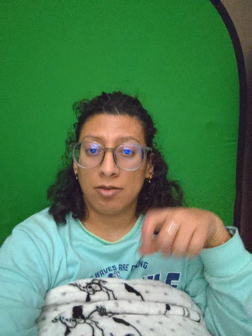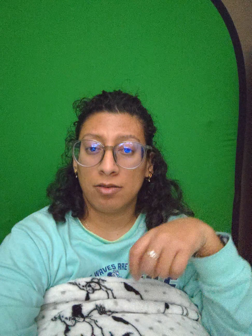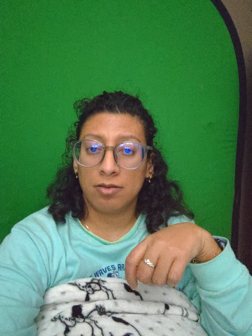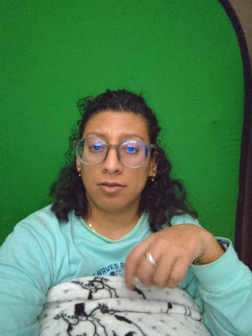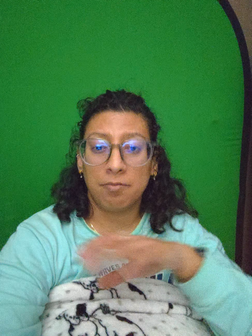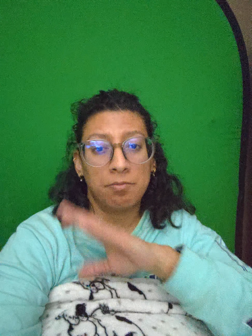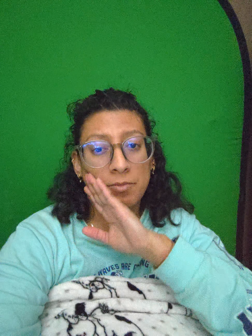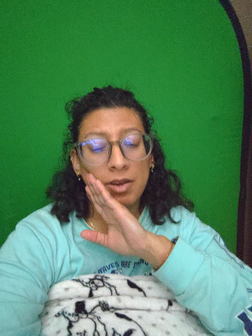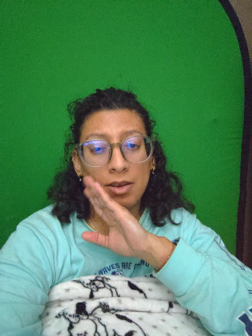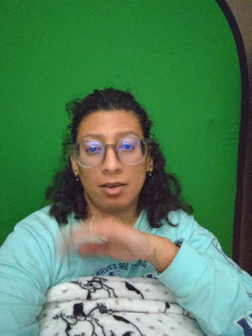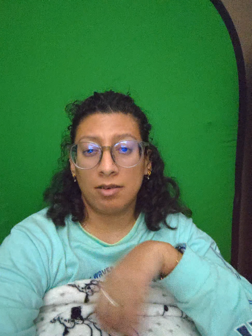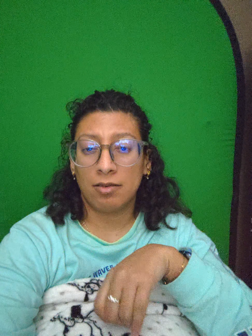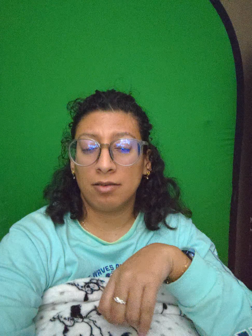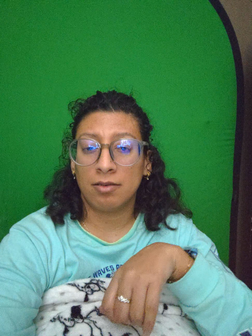bed